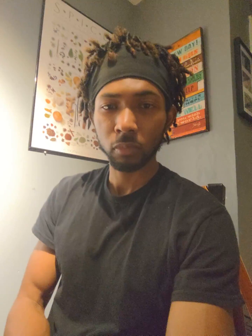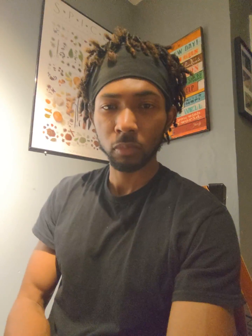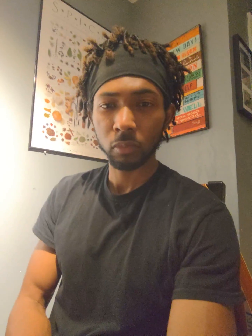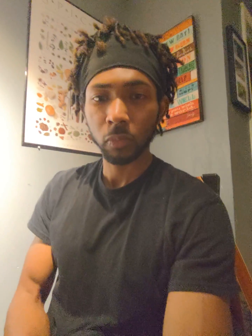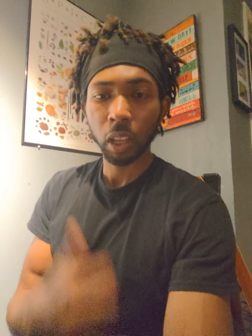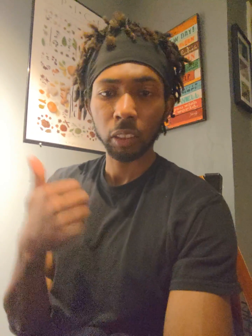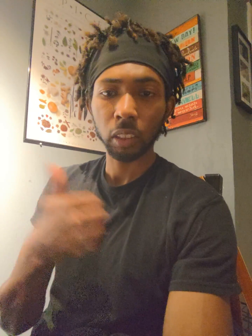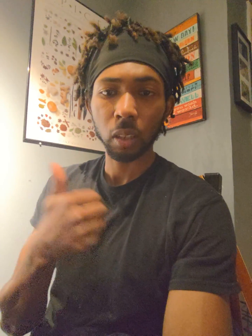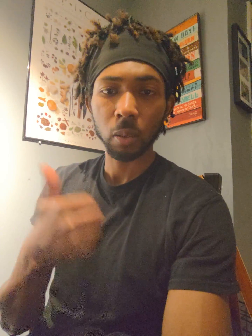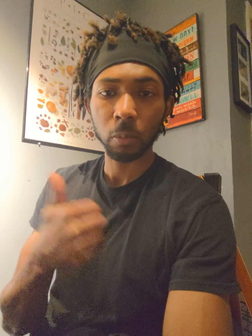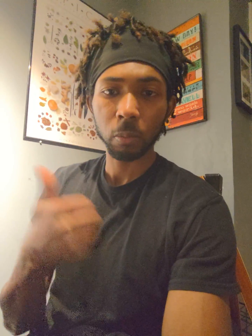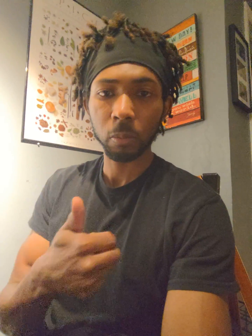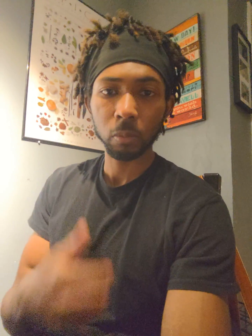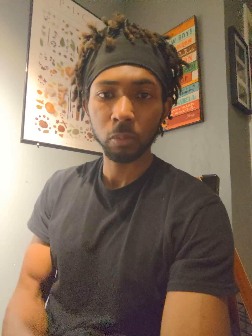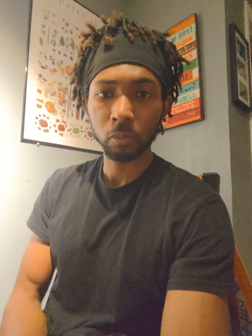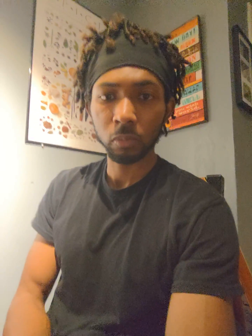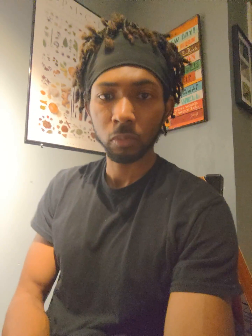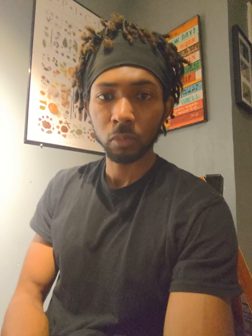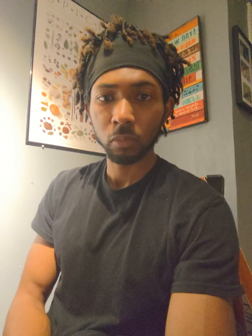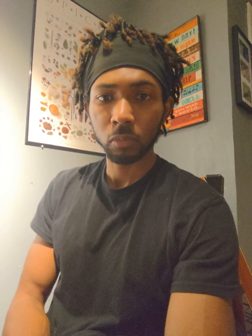game